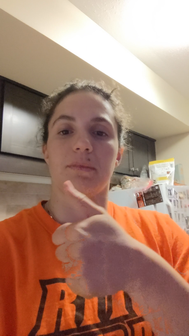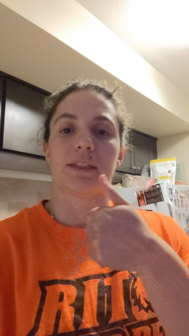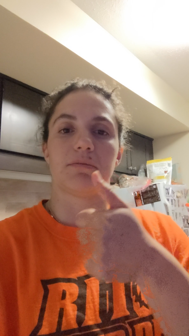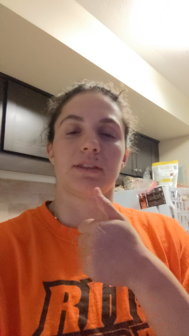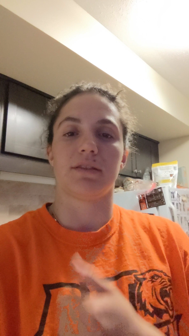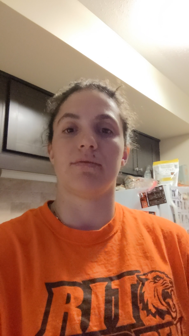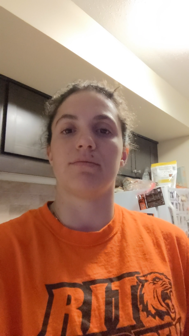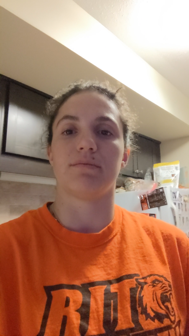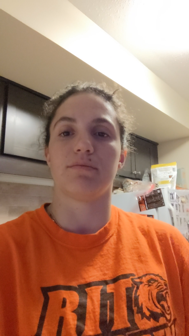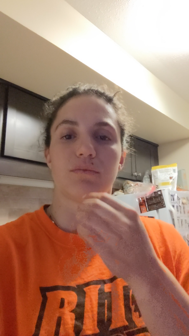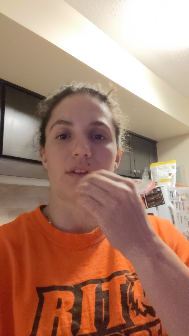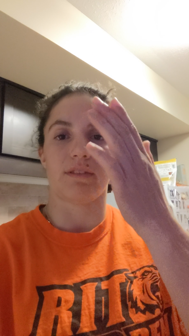breakfast